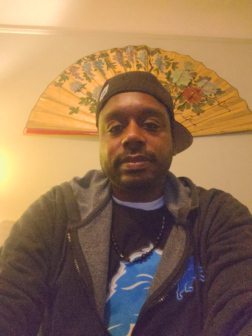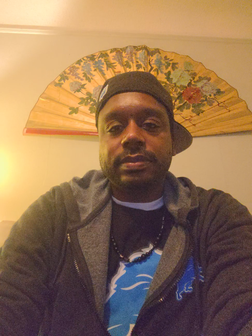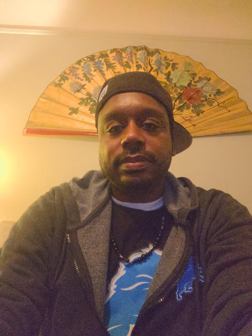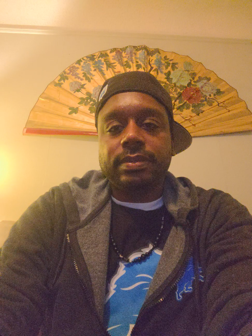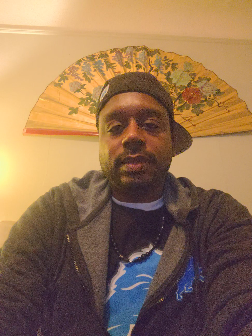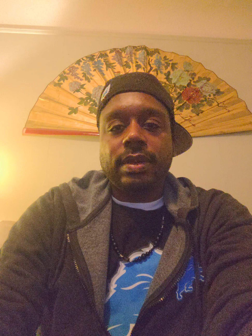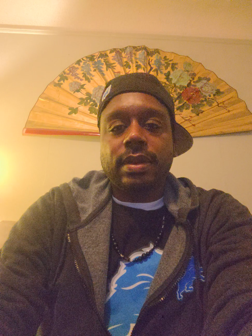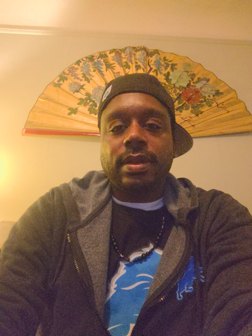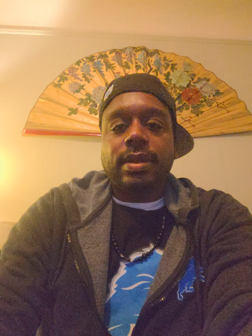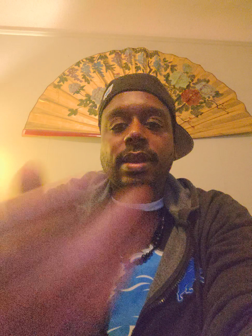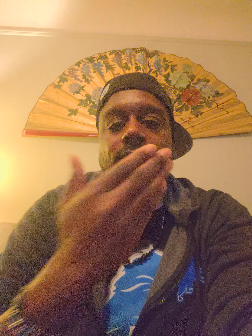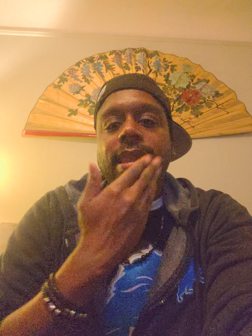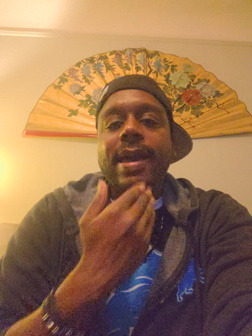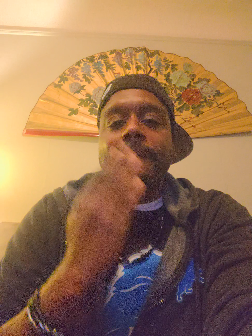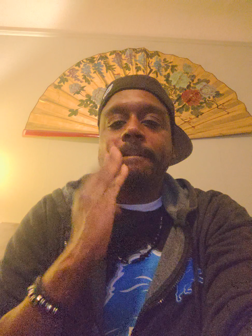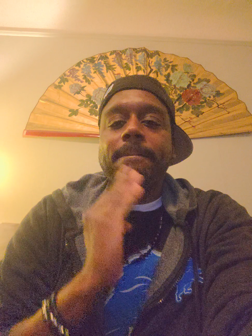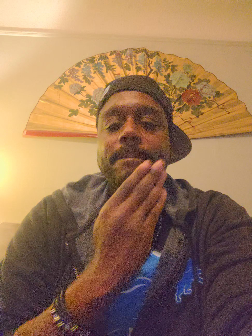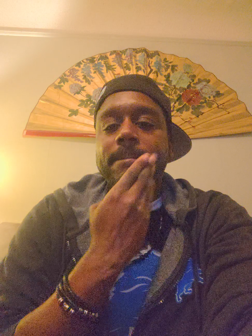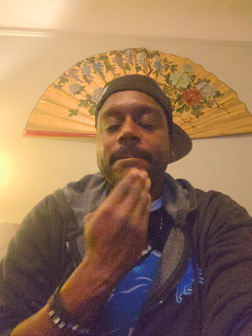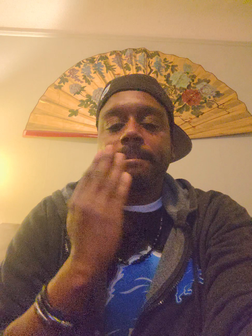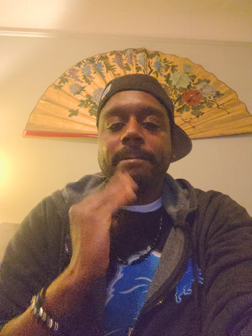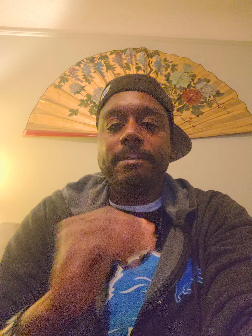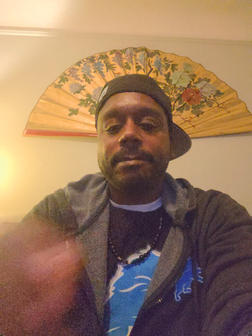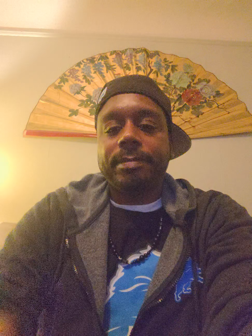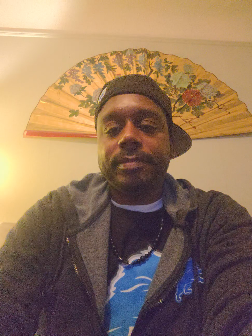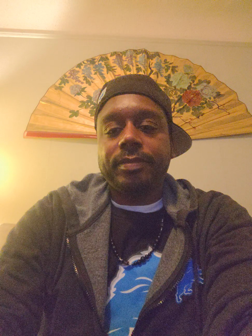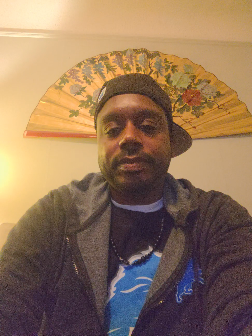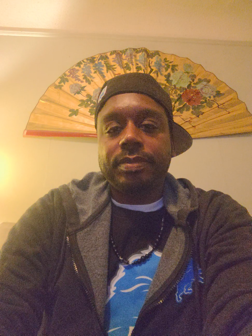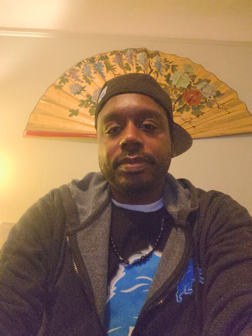napkin